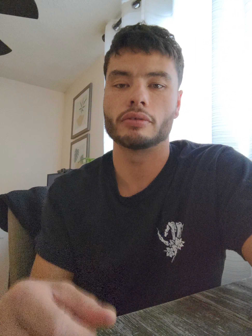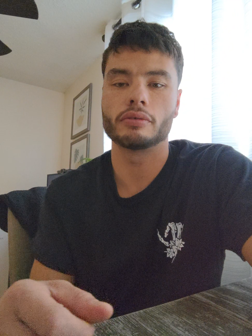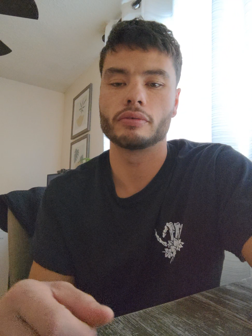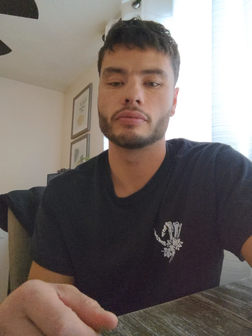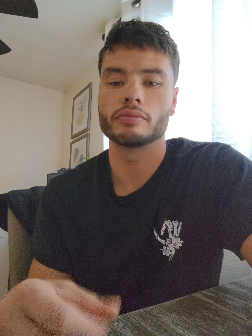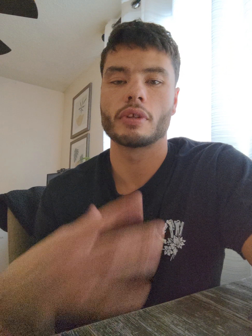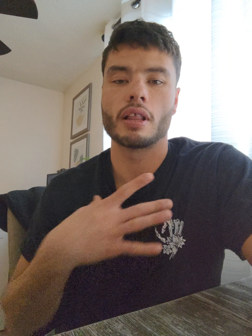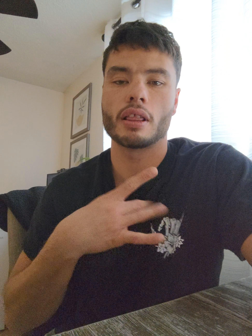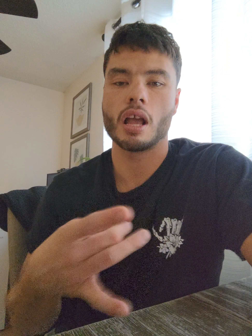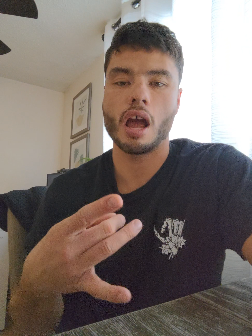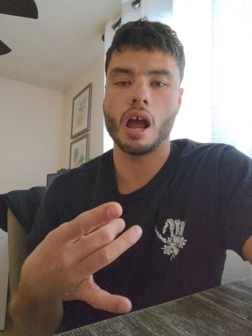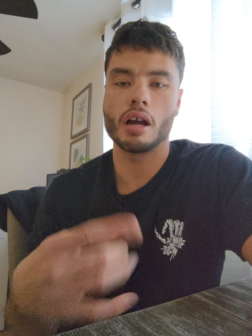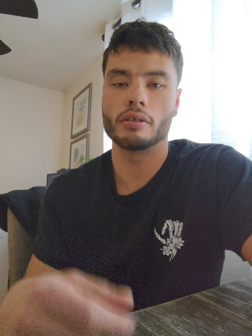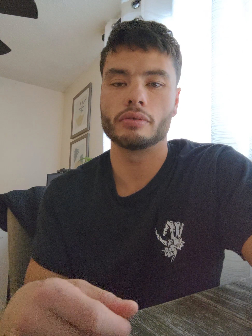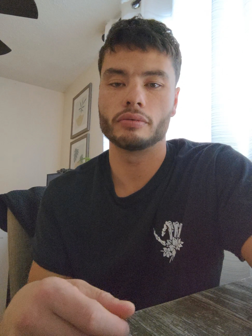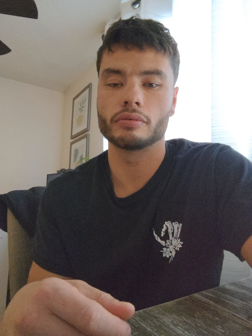like